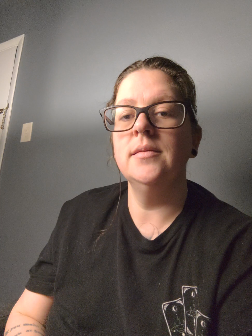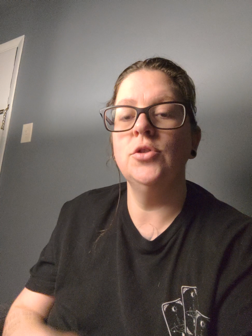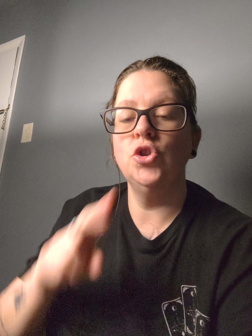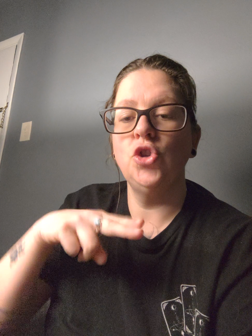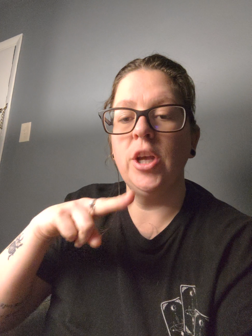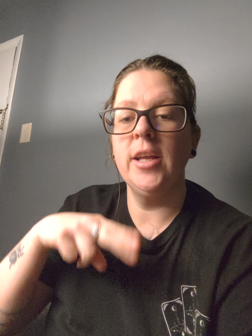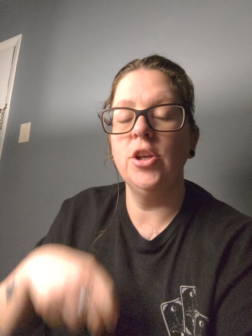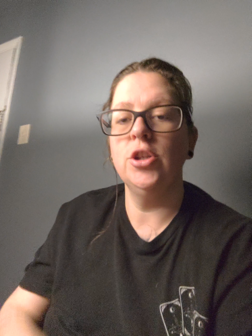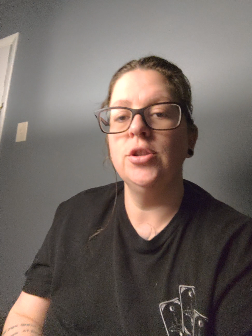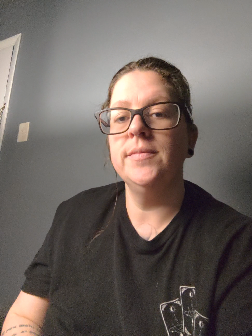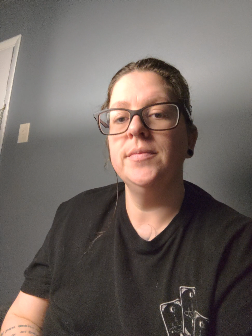chair